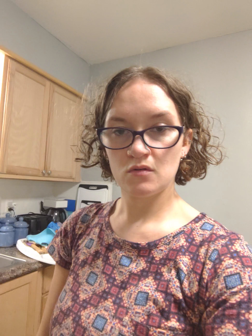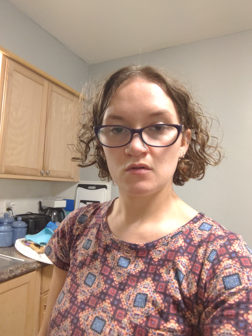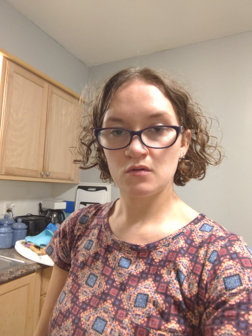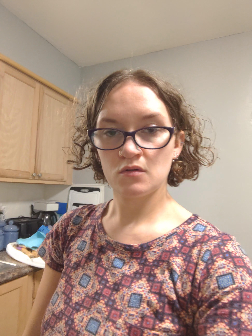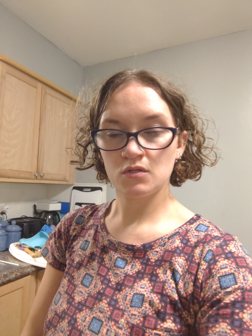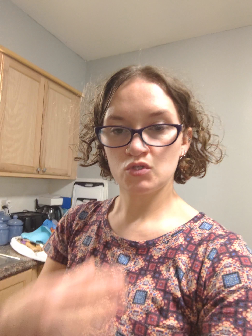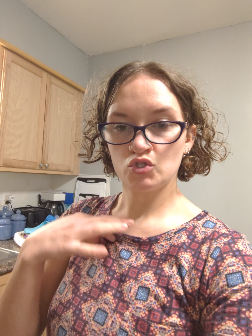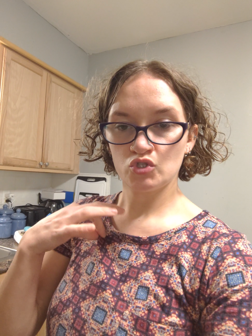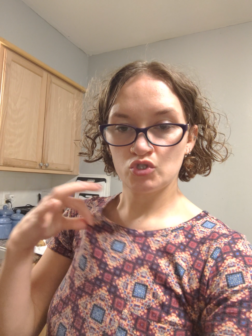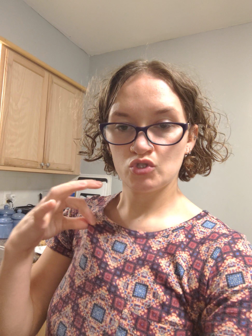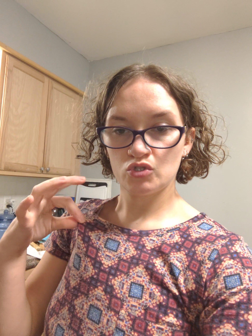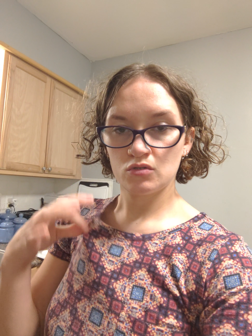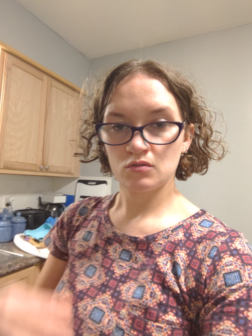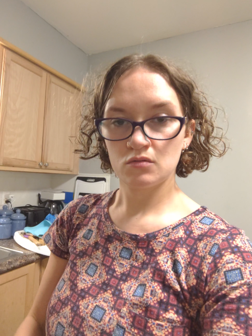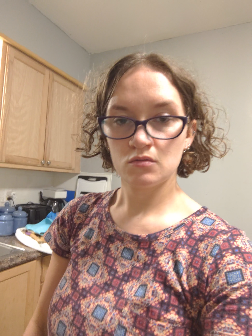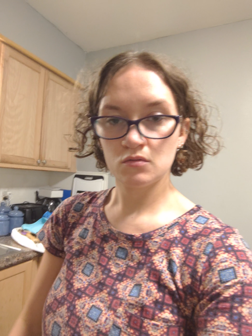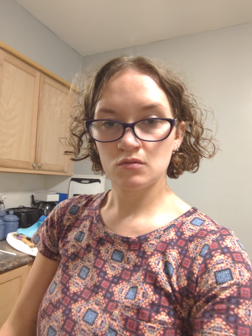shirt